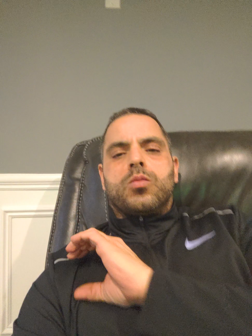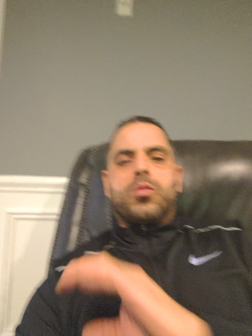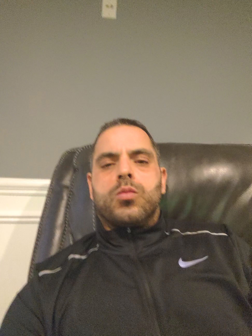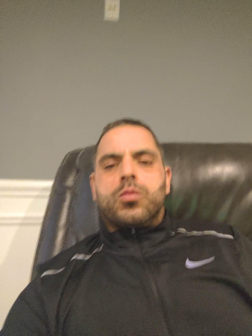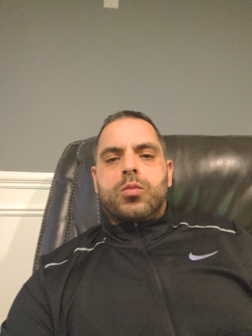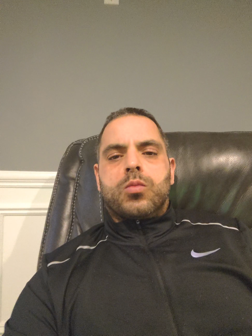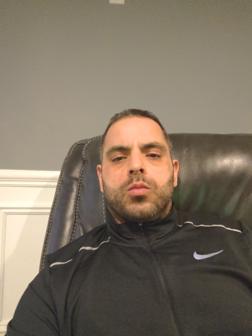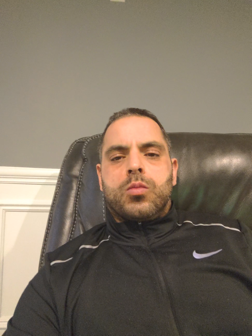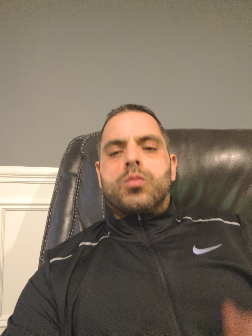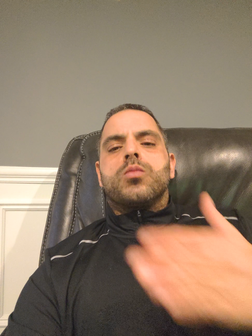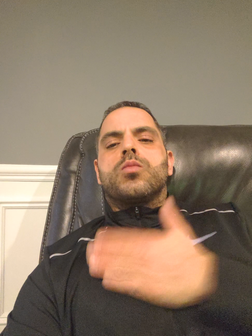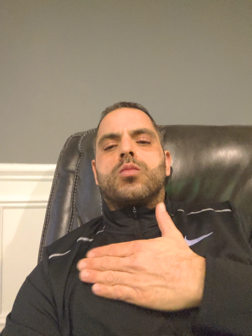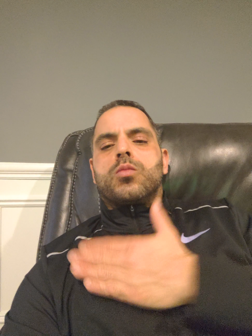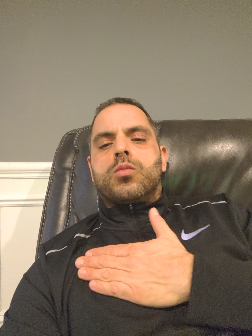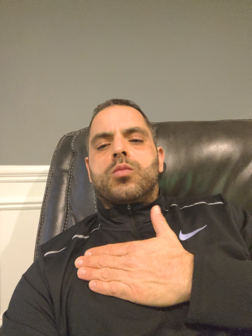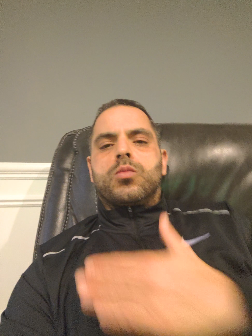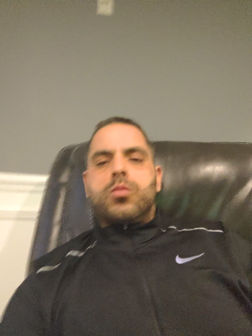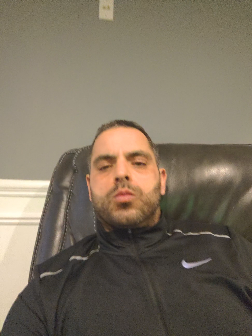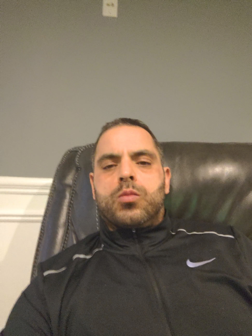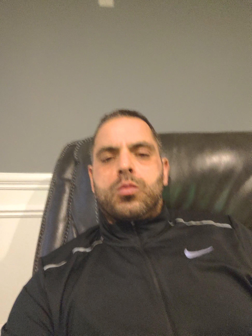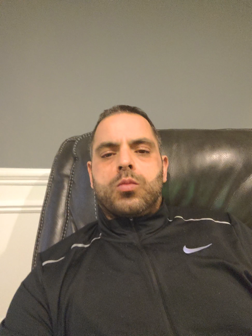my